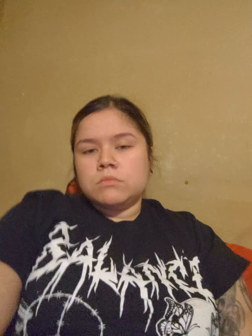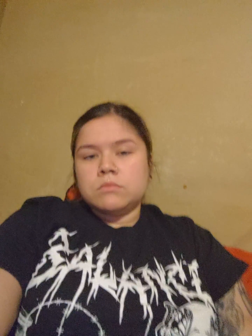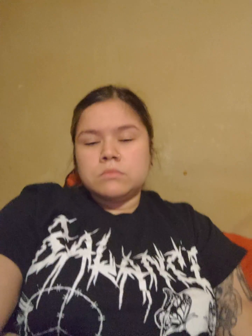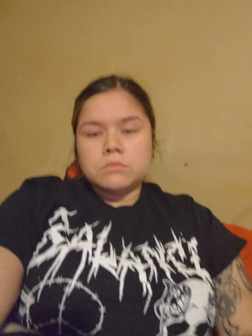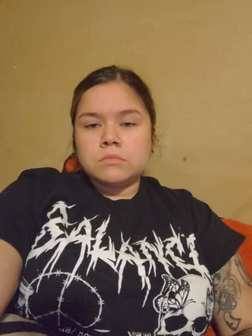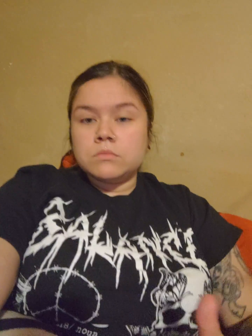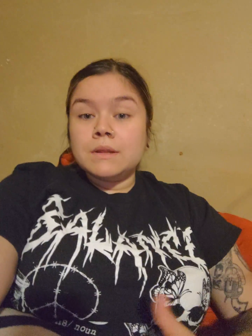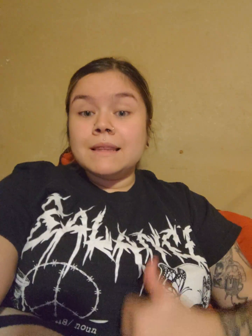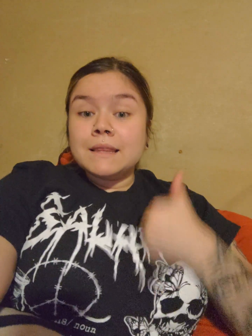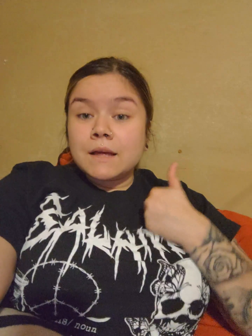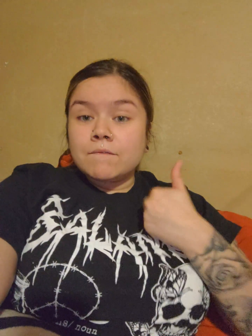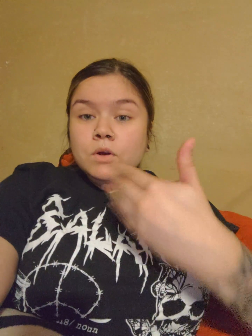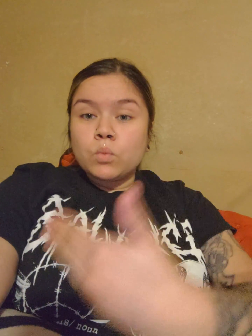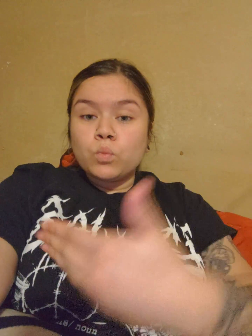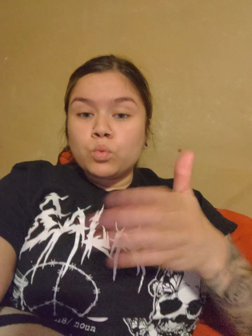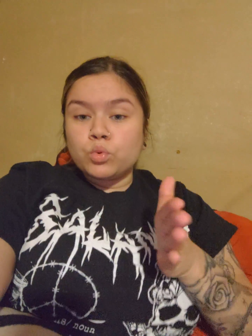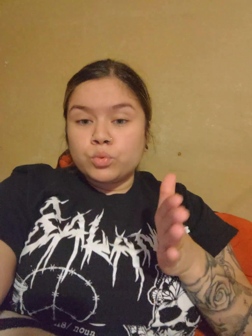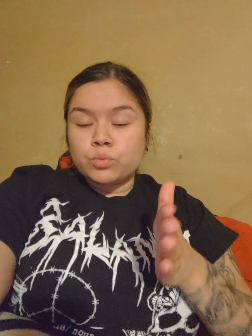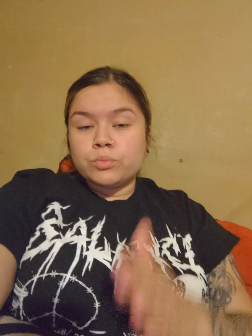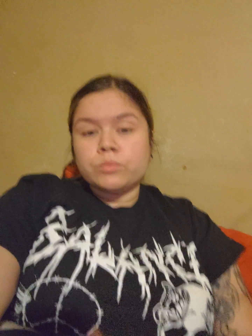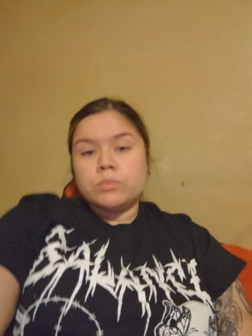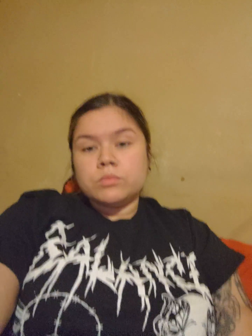living room